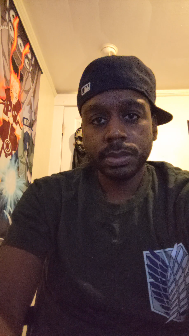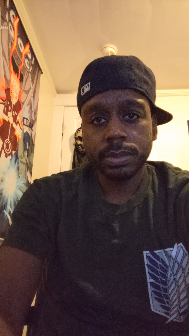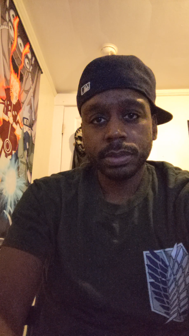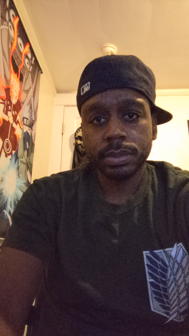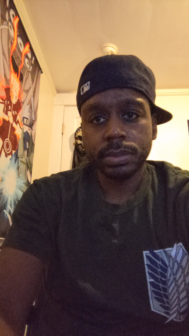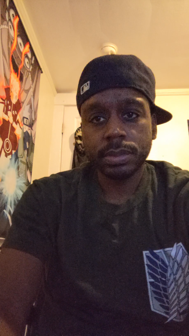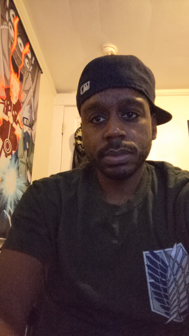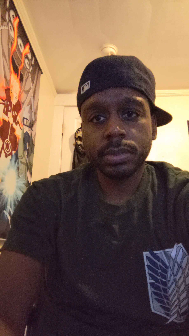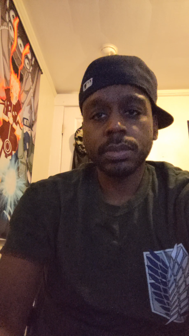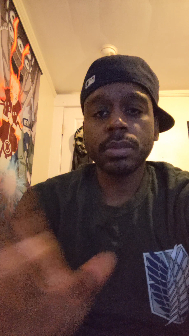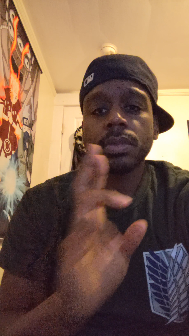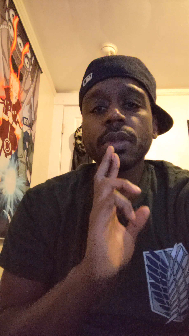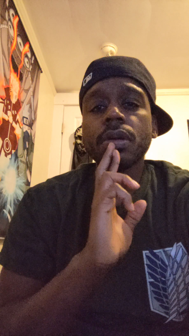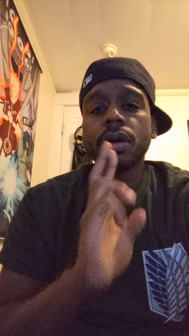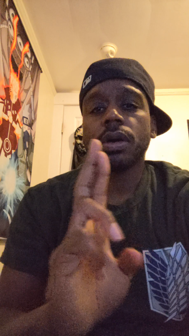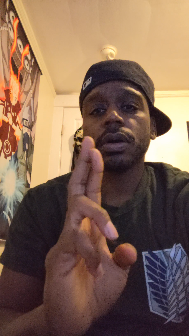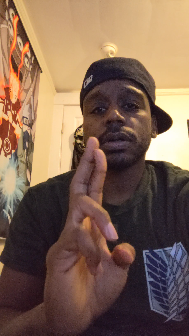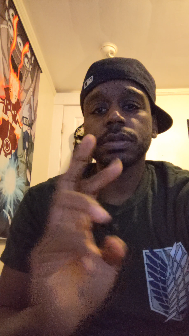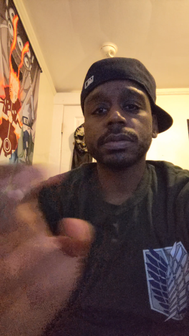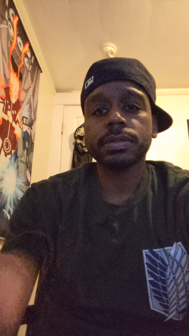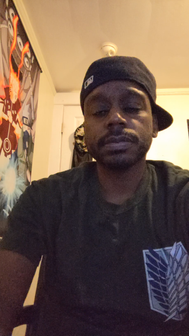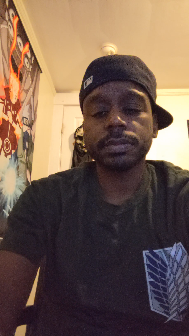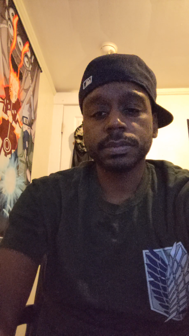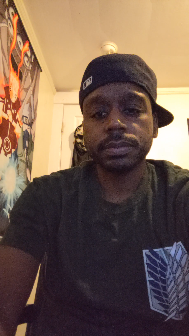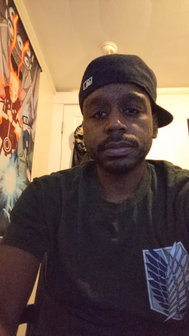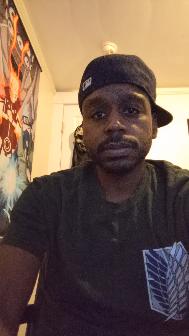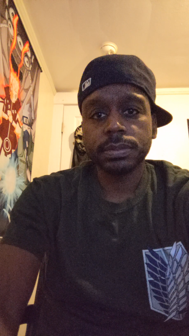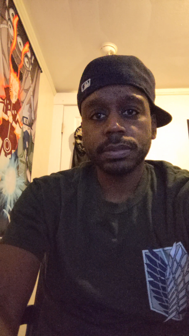are